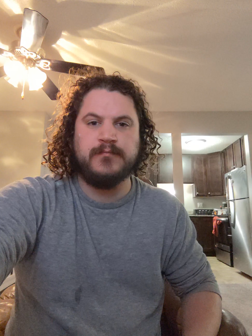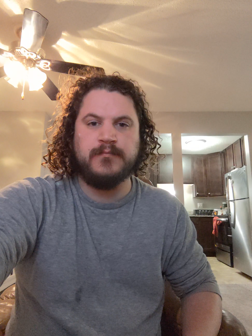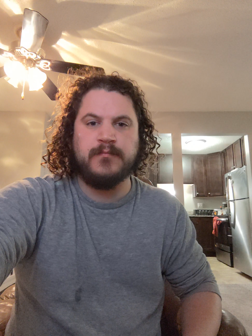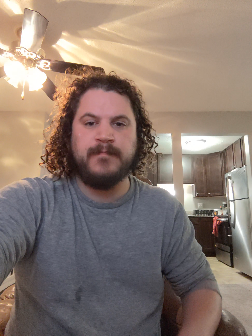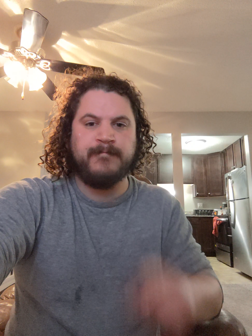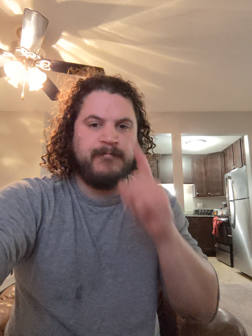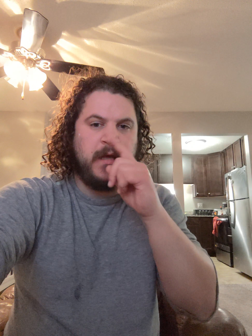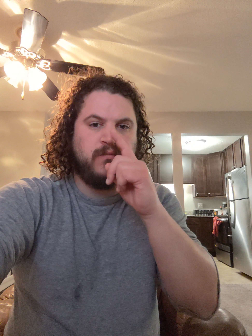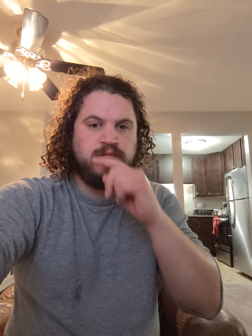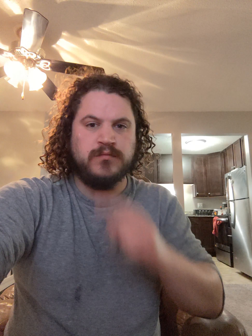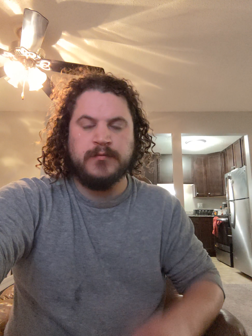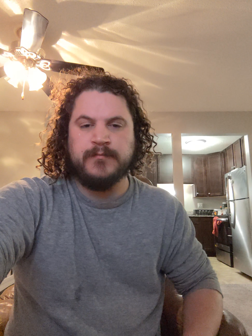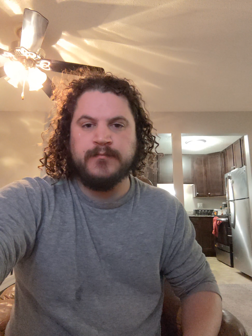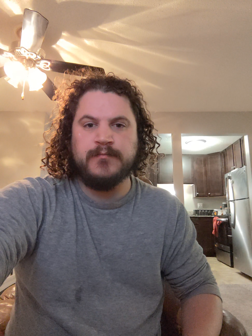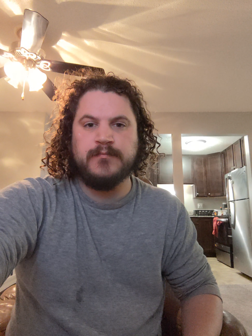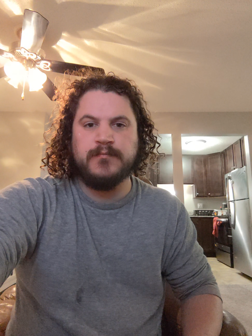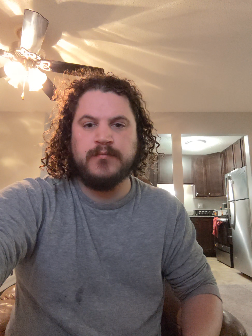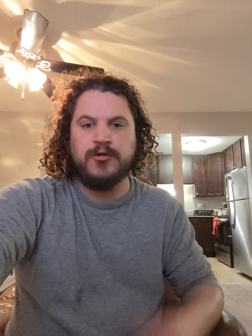mouse